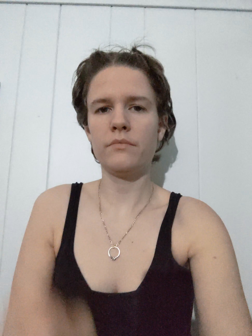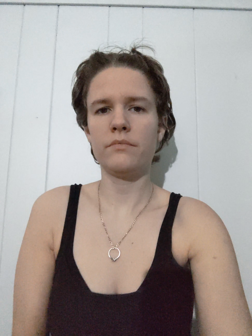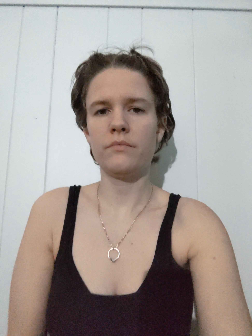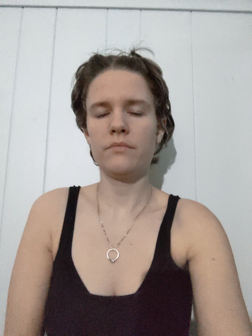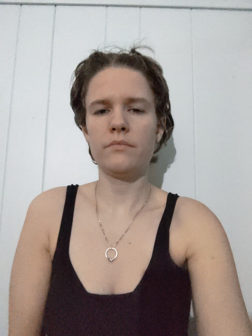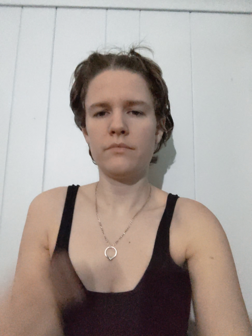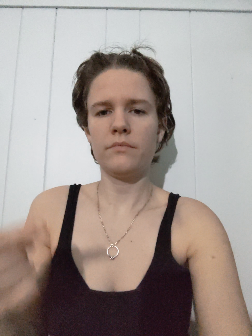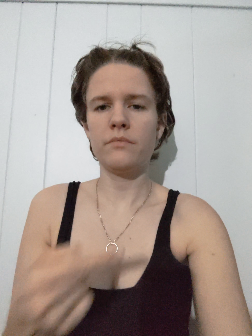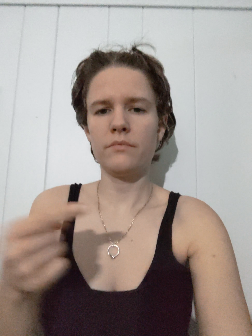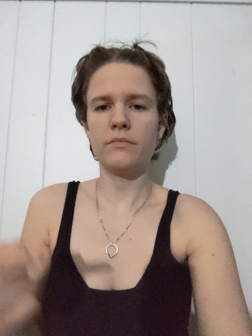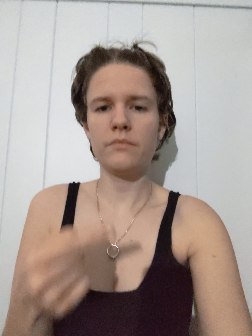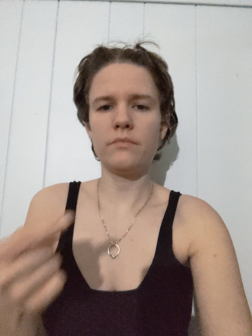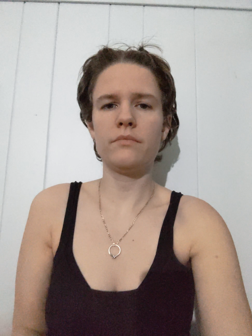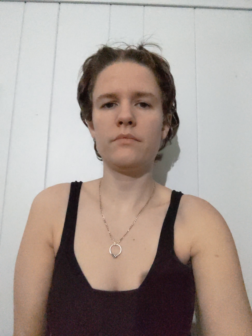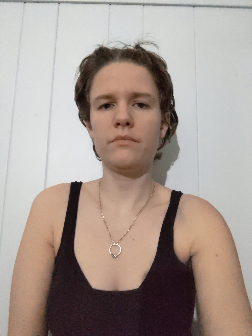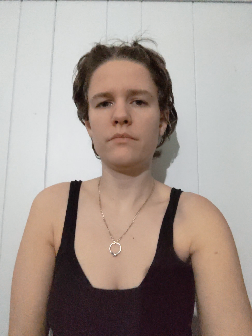owie